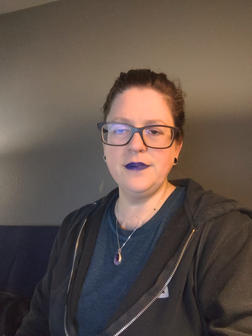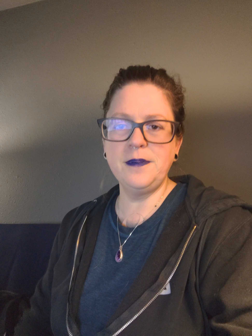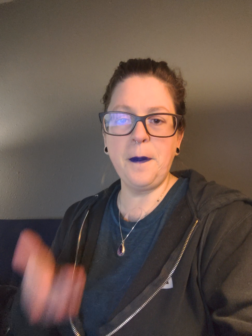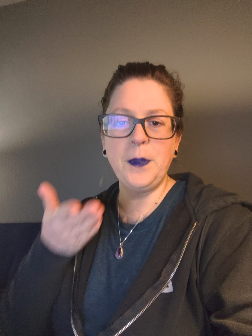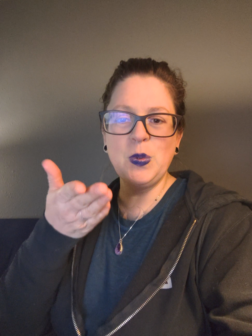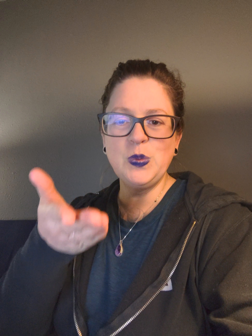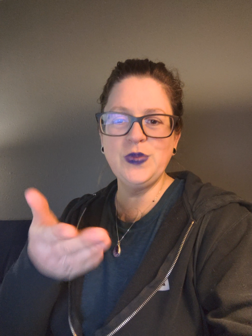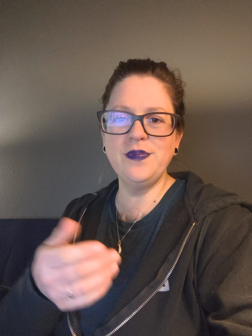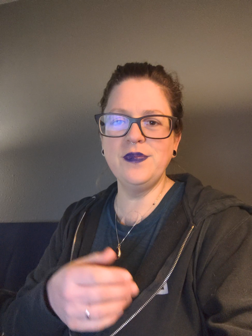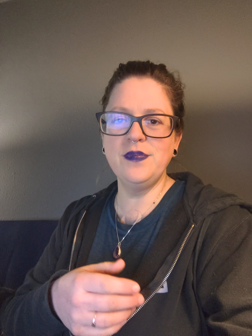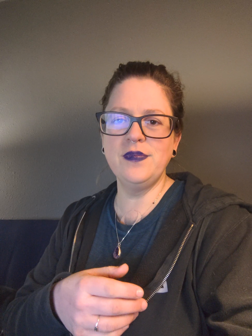boat